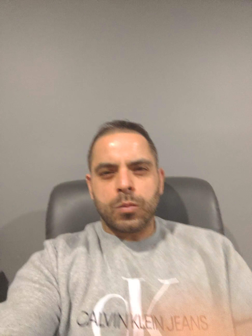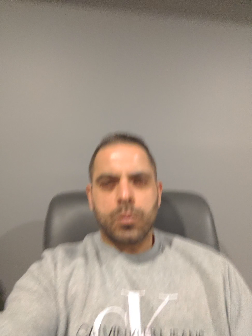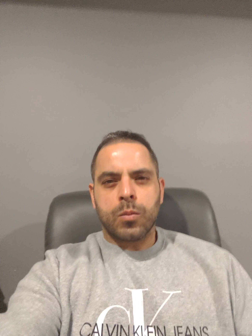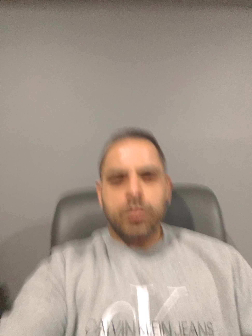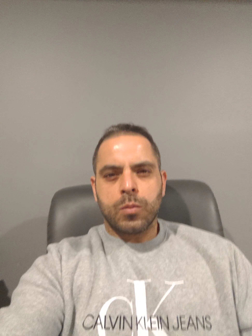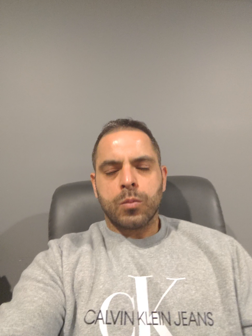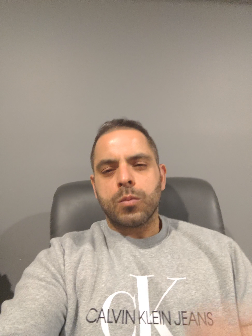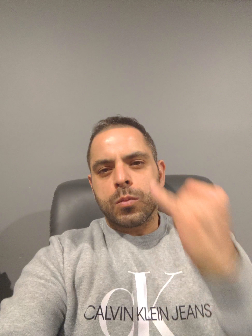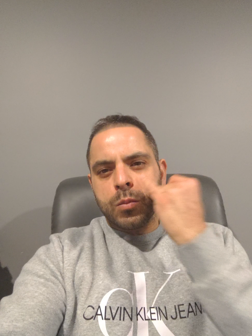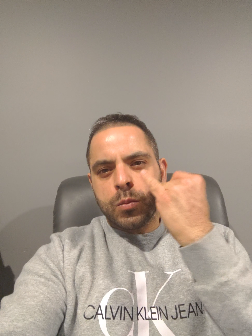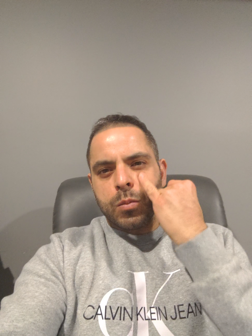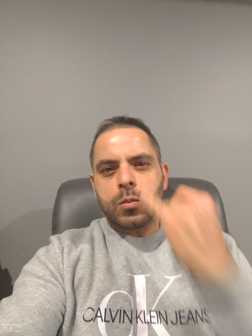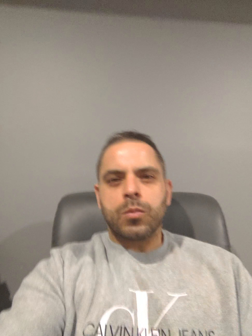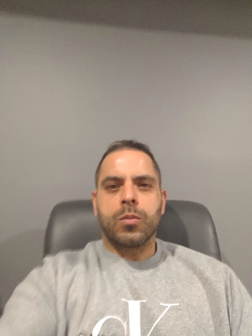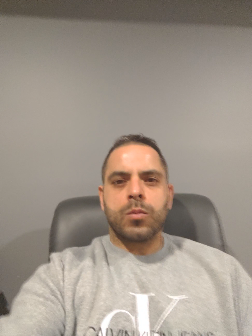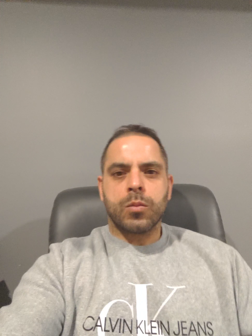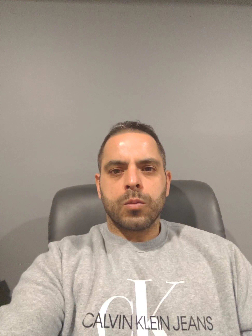if